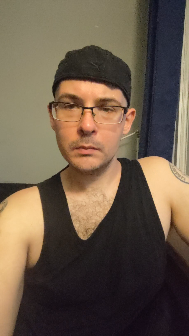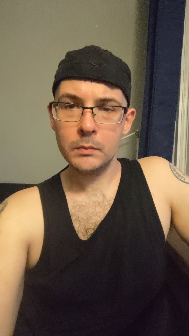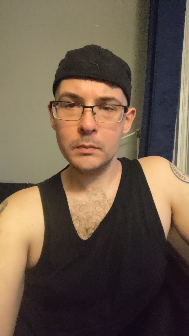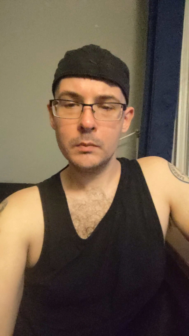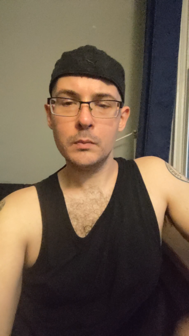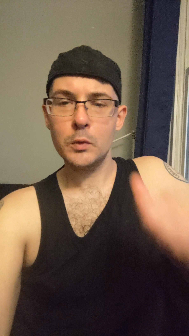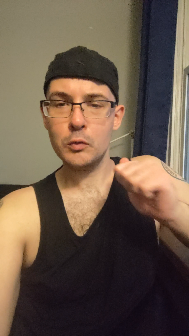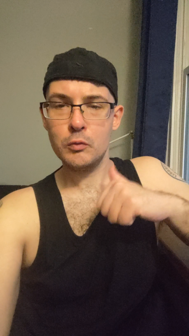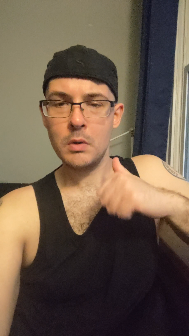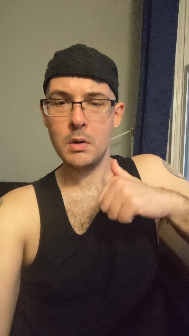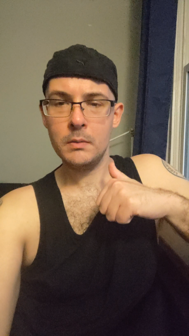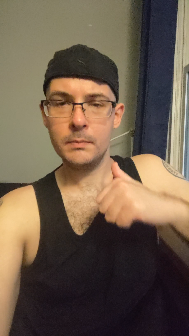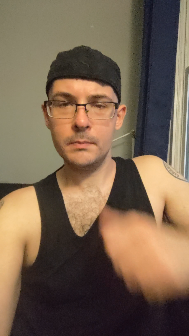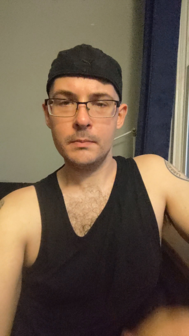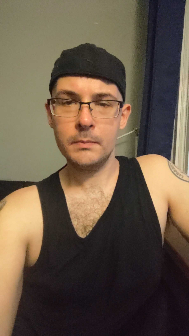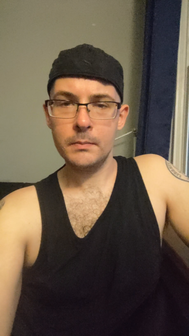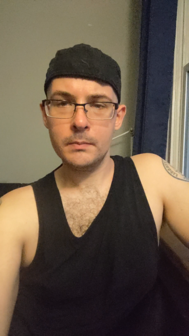rock